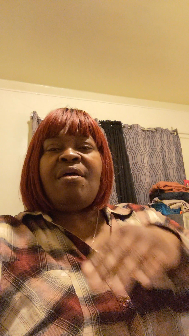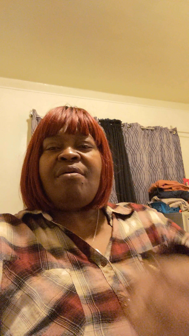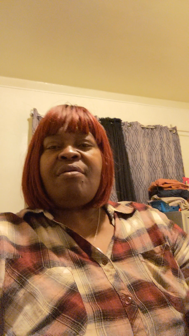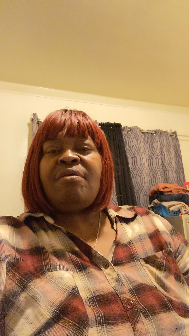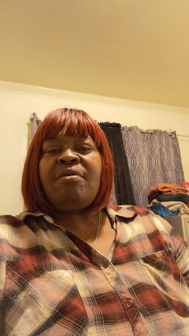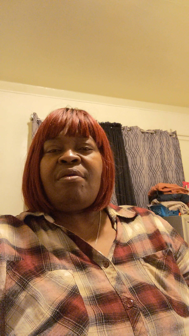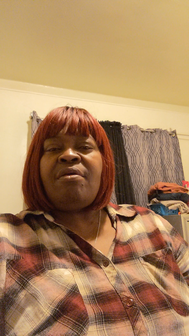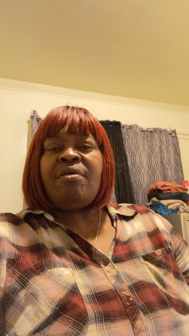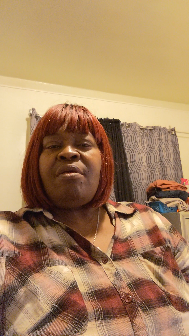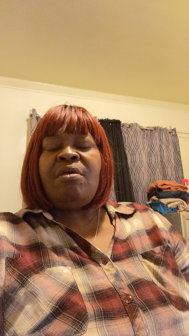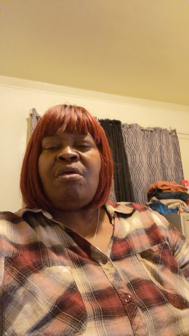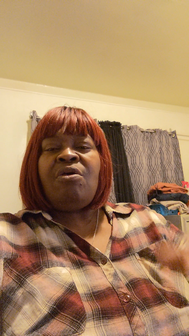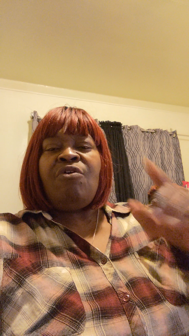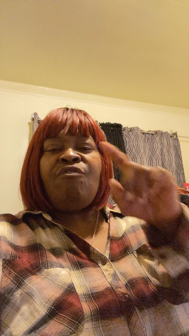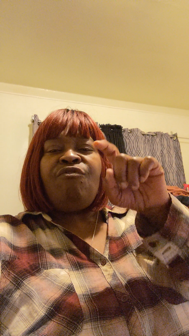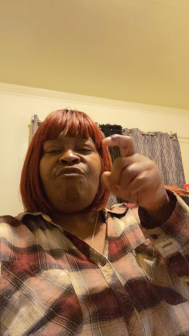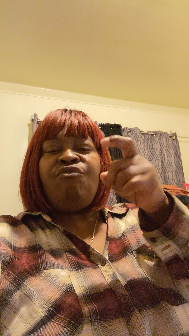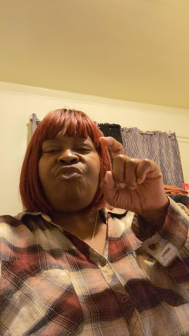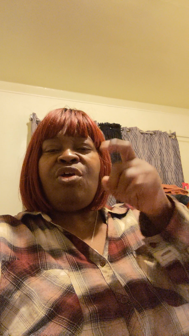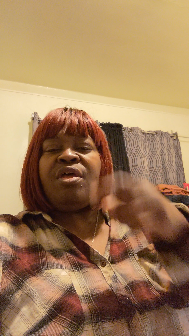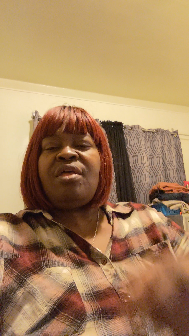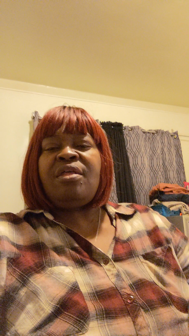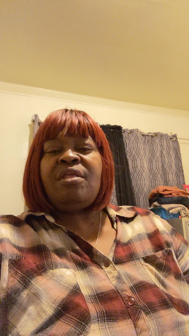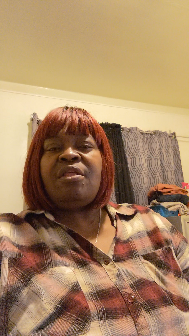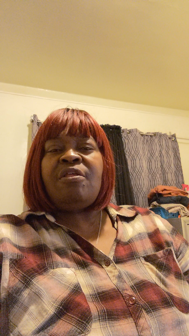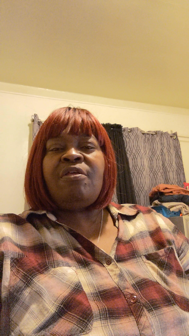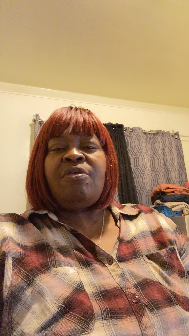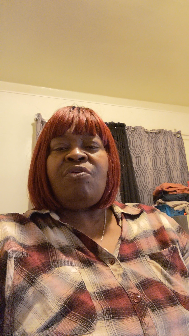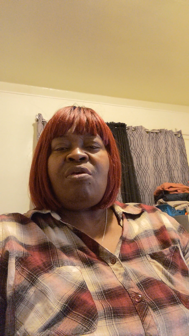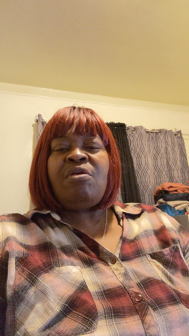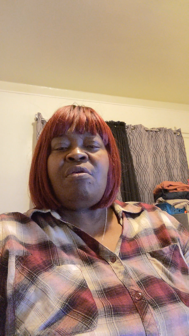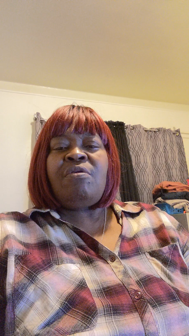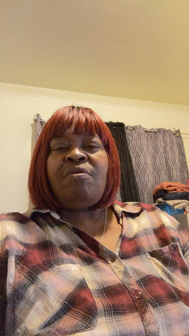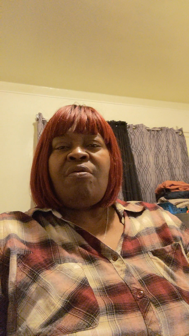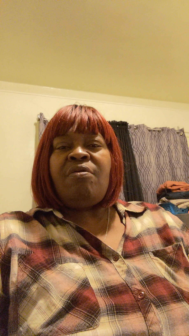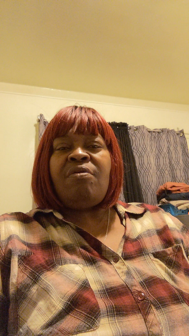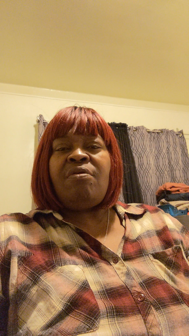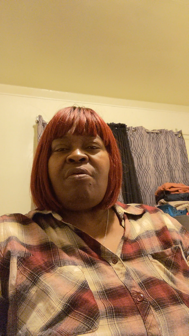friend